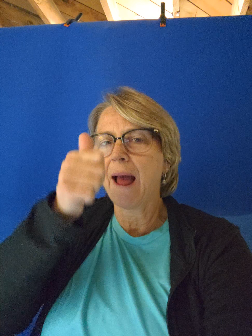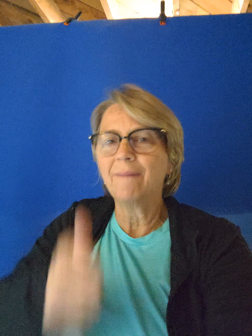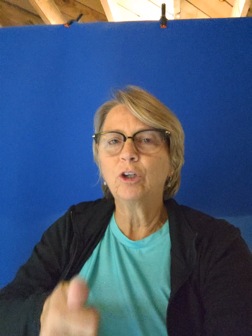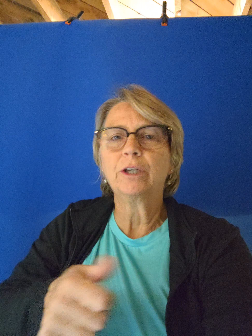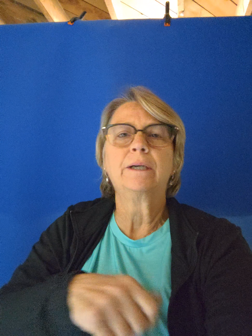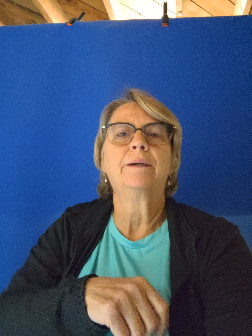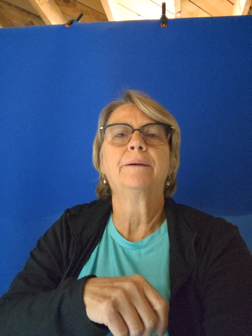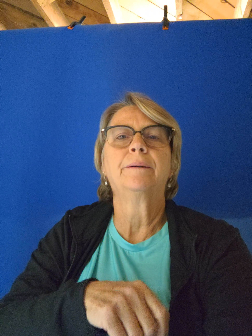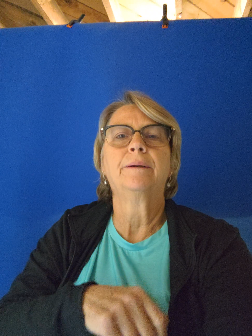every